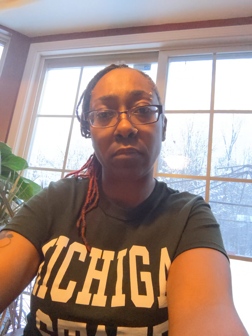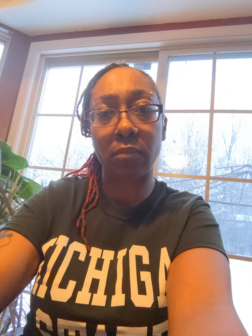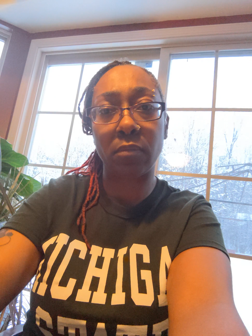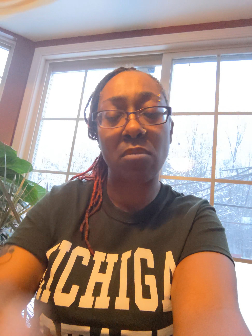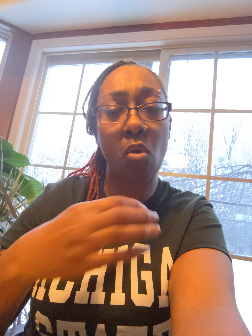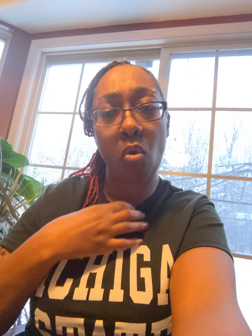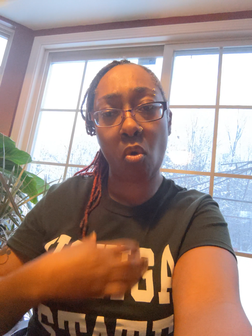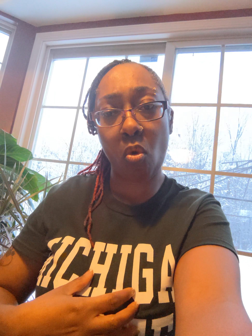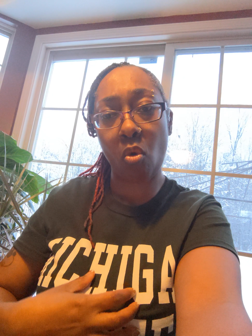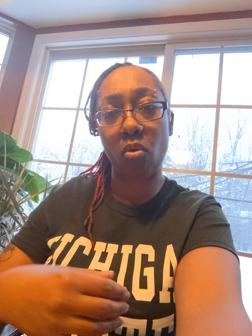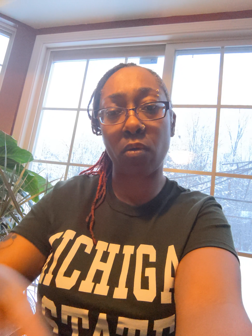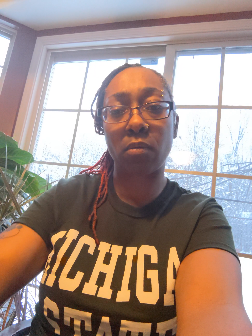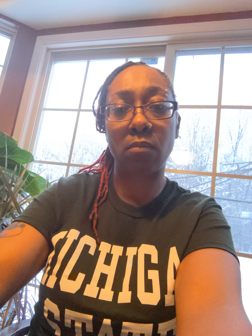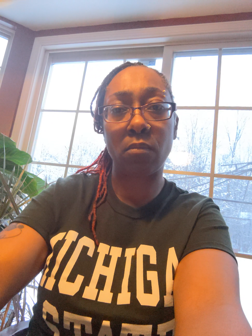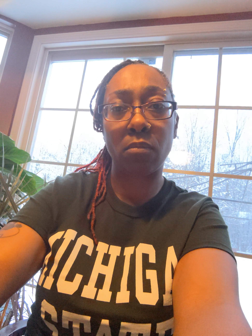hungry